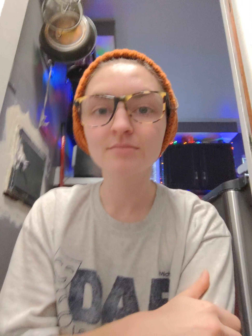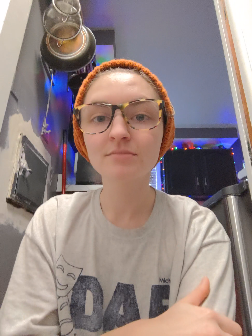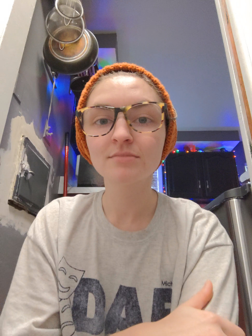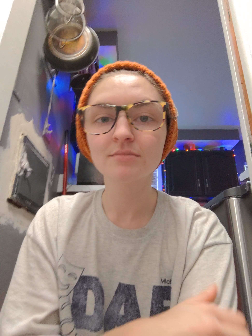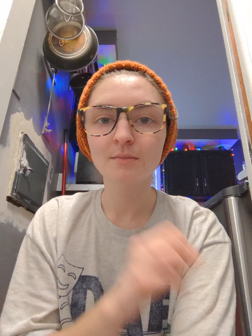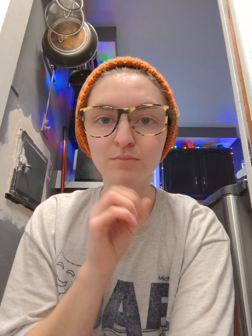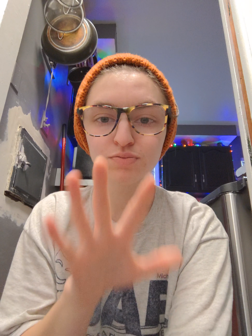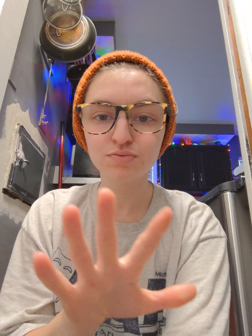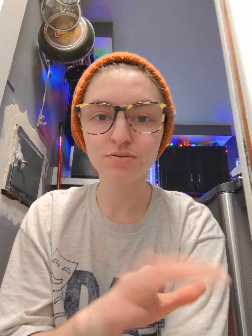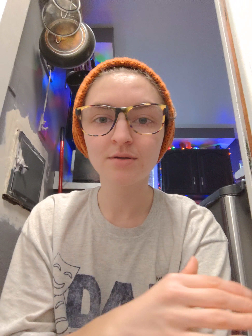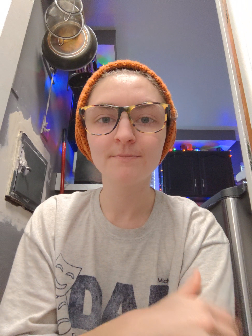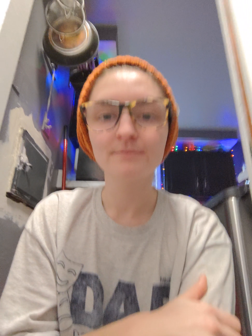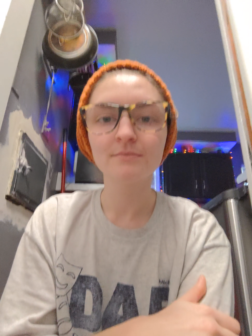blow